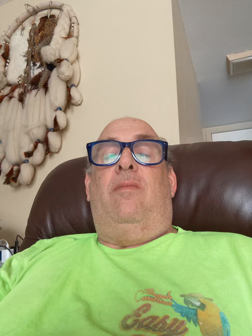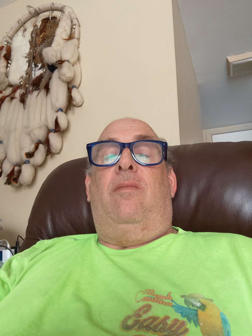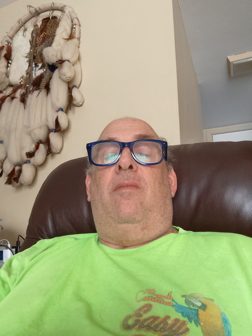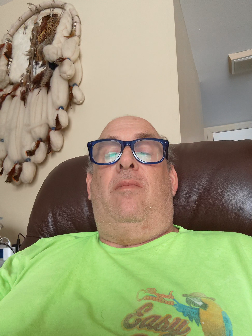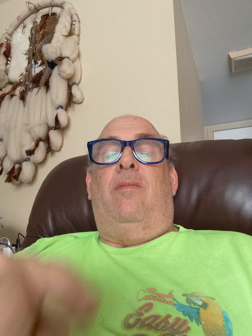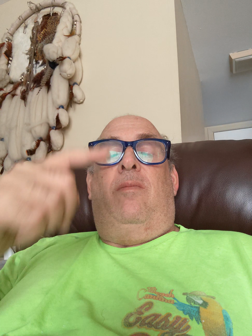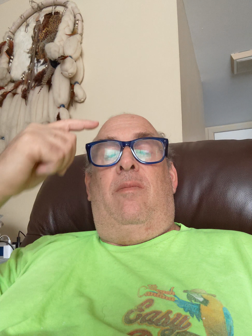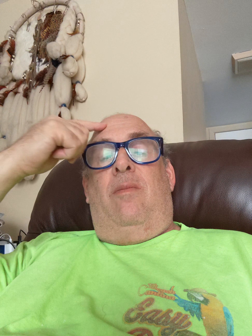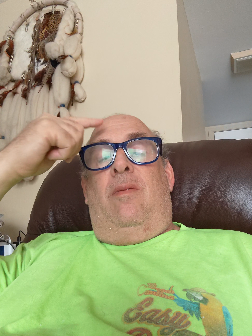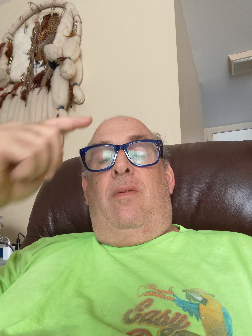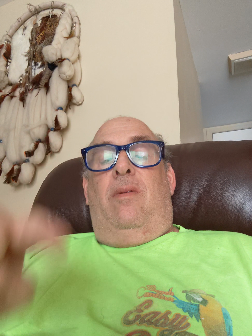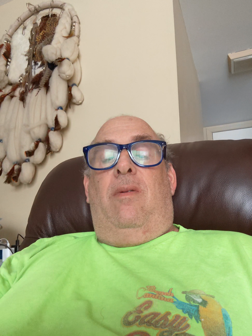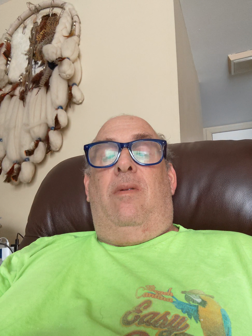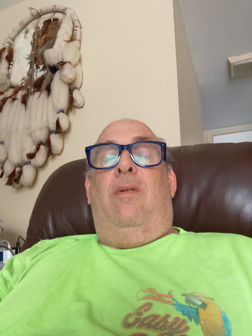penny